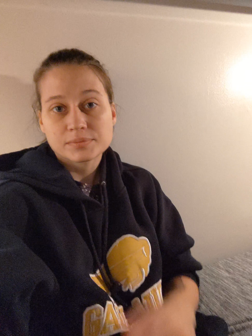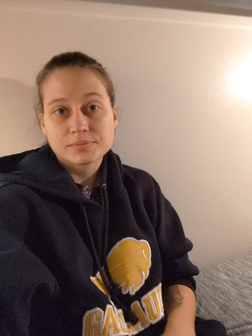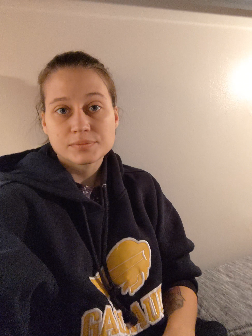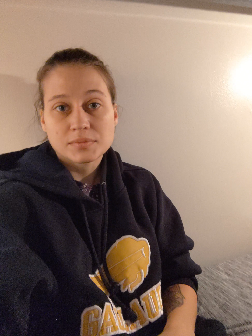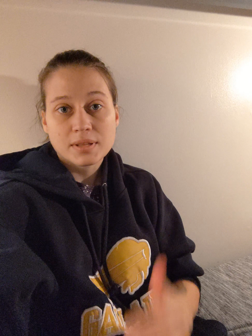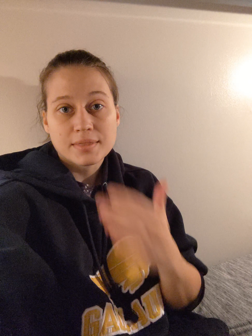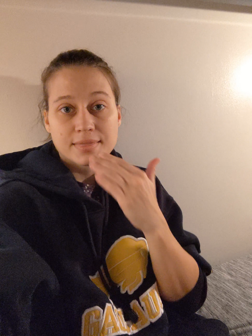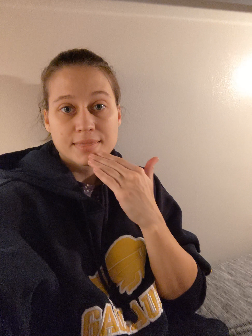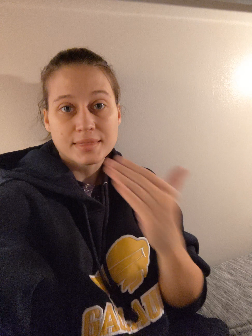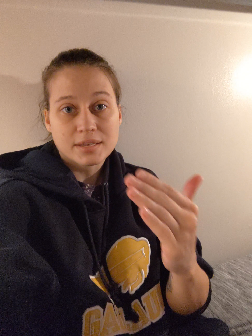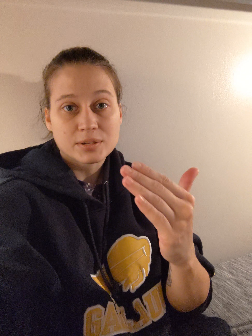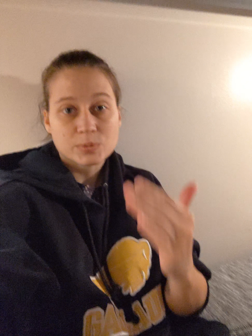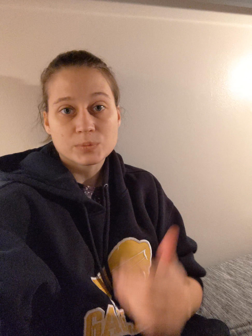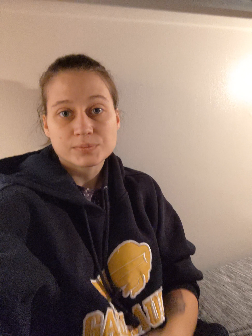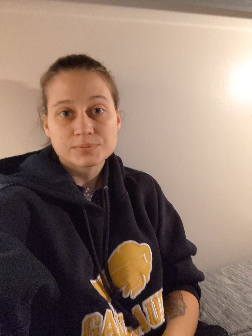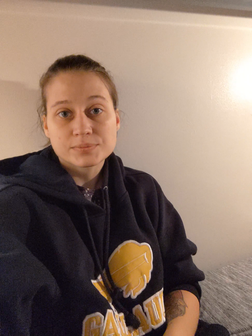thank you